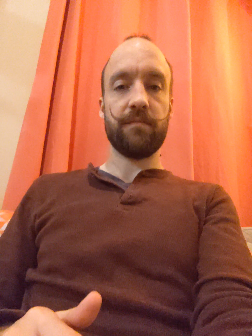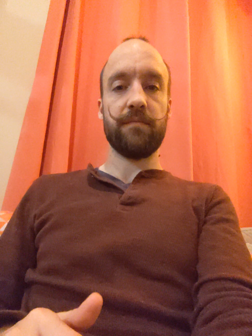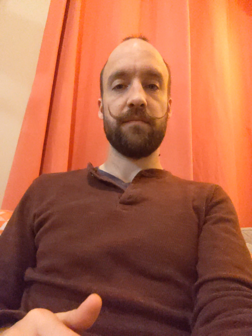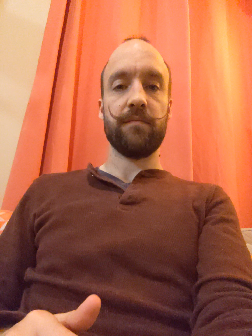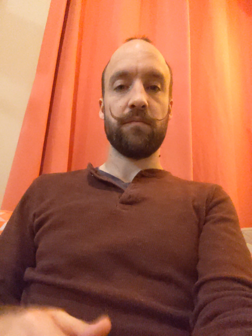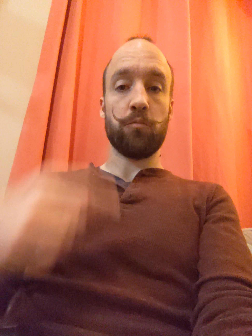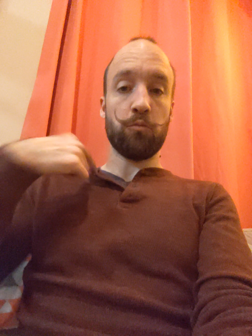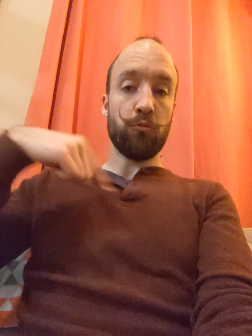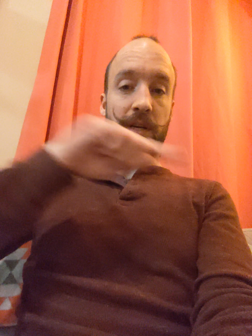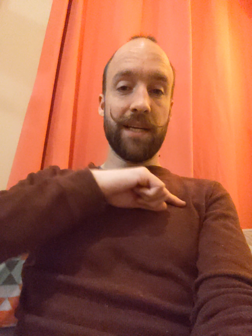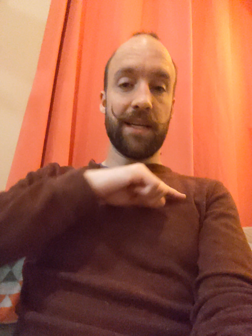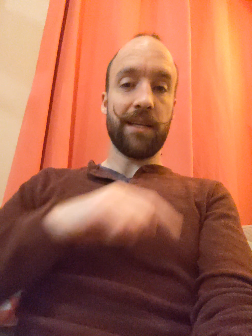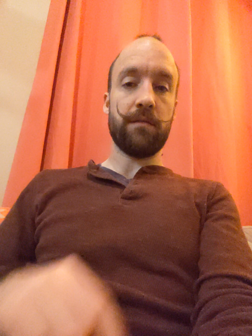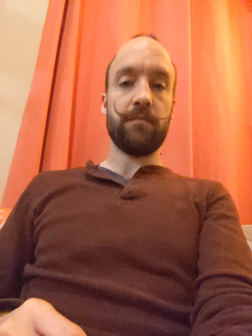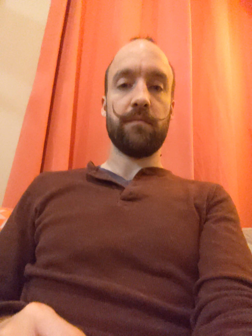we